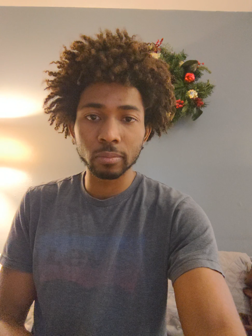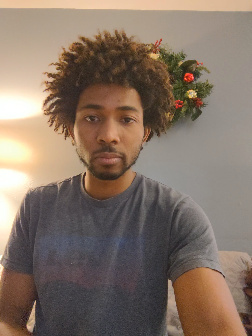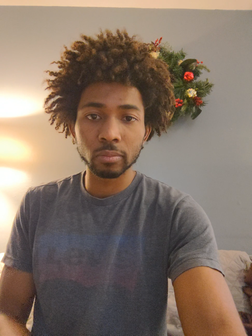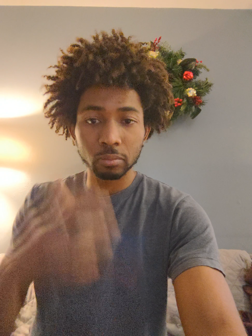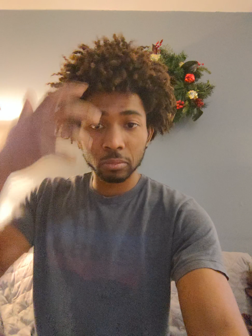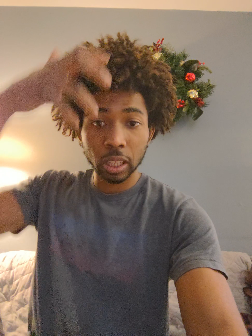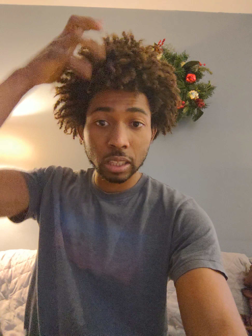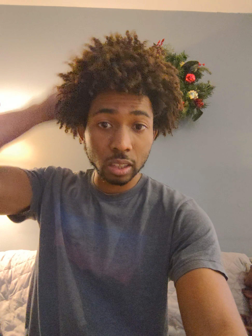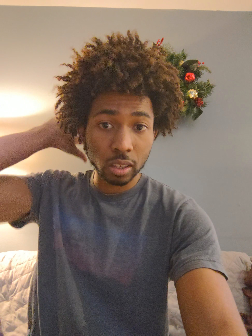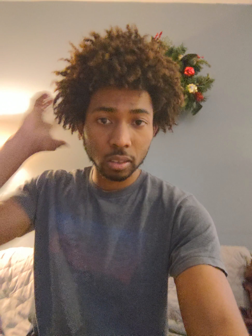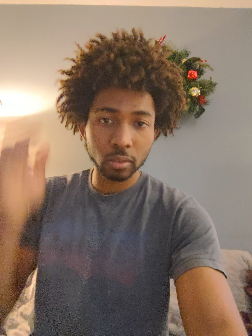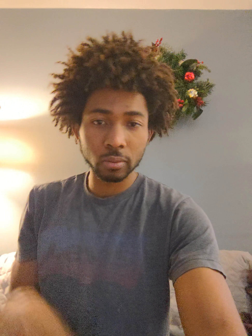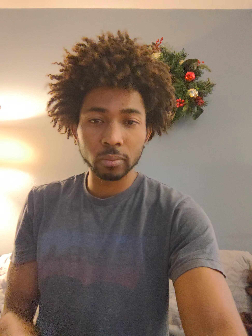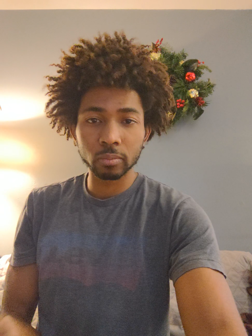lion